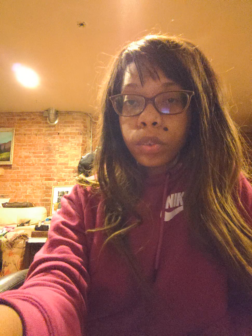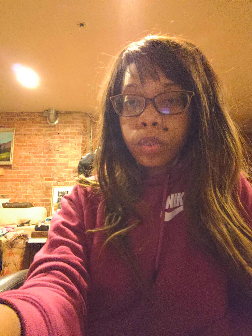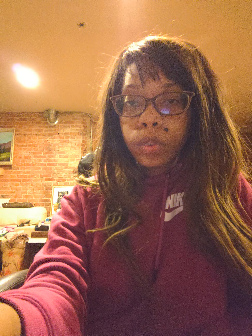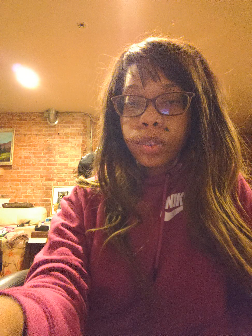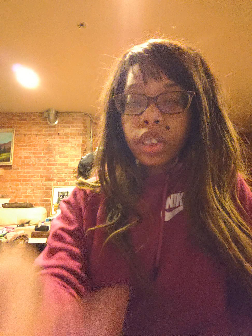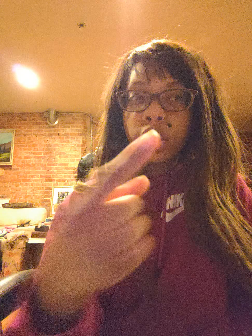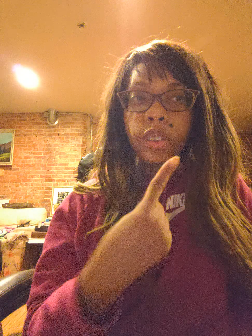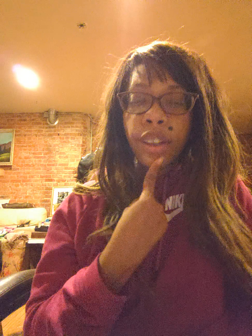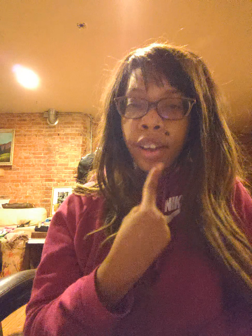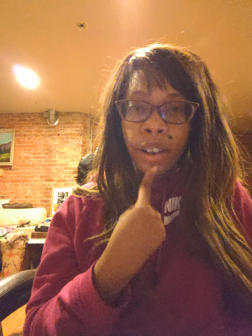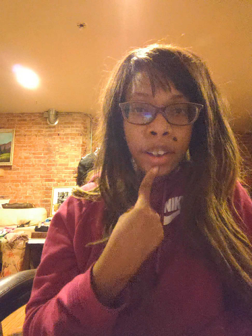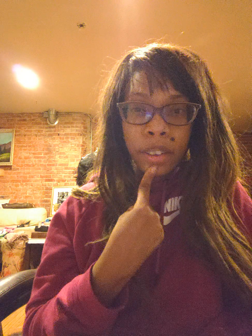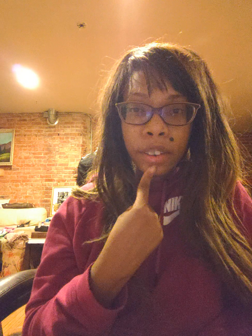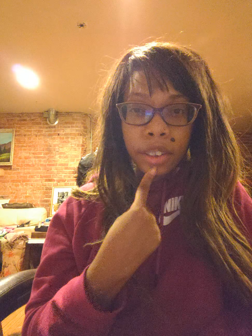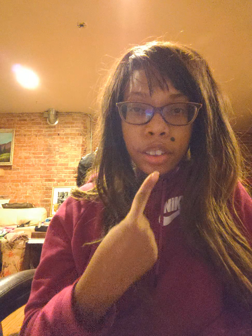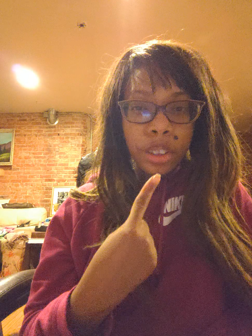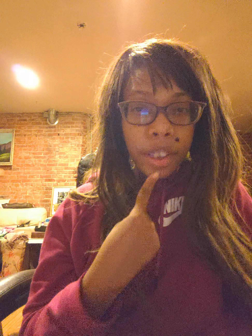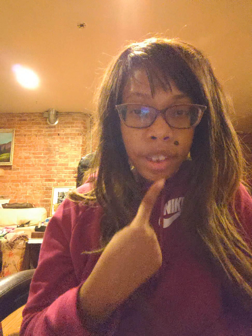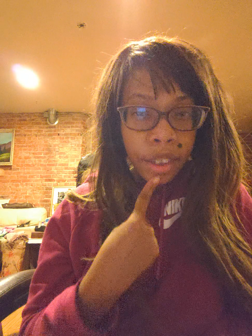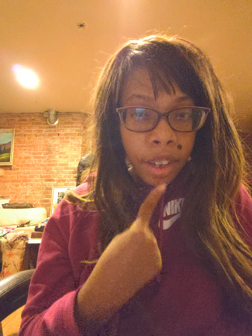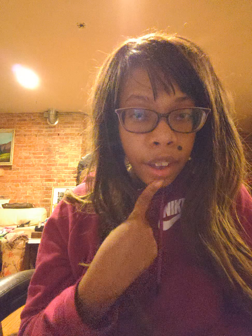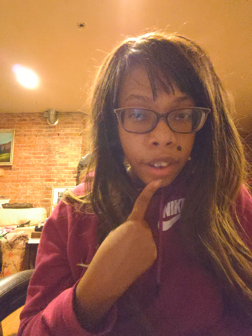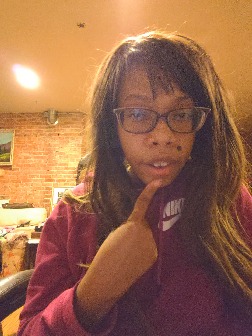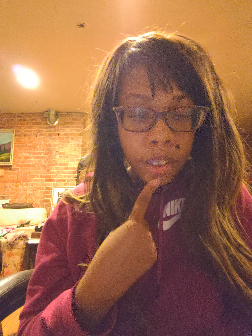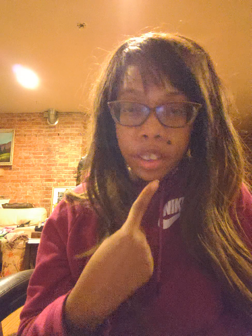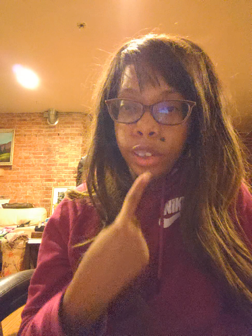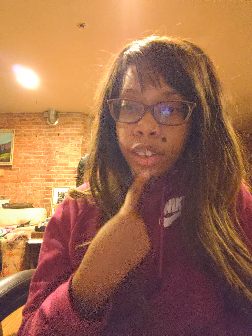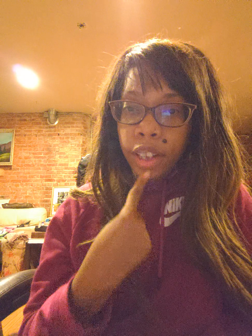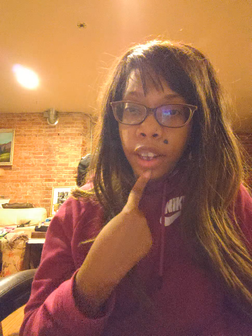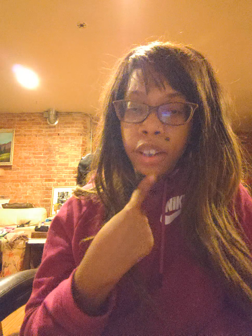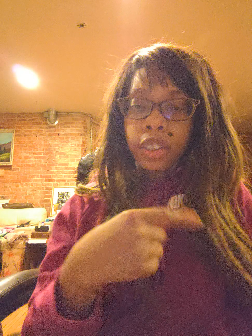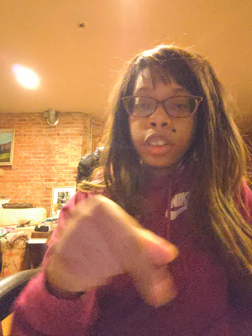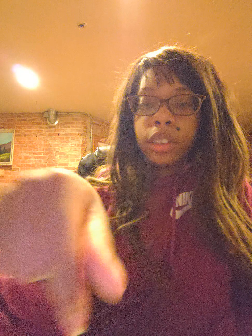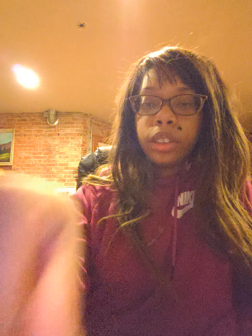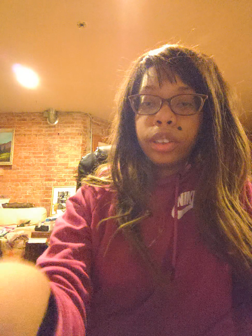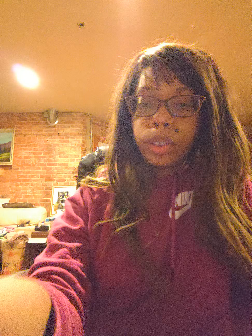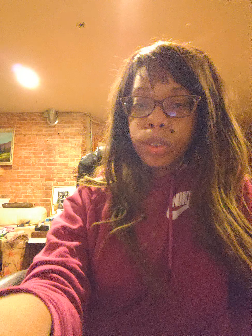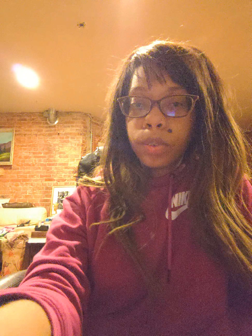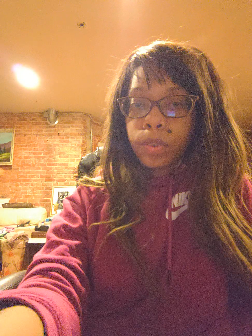say